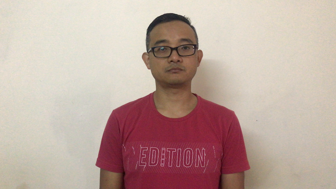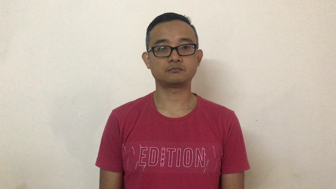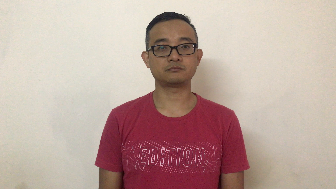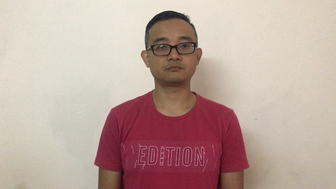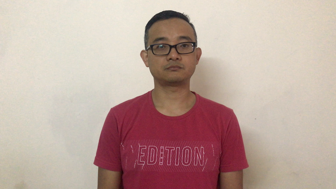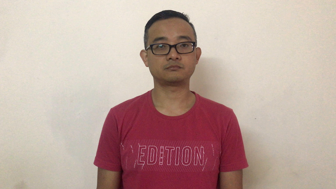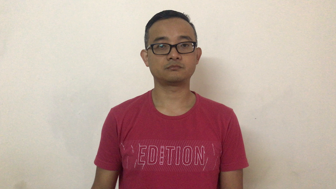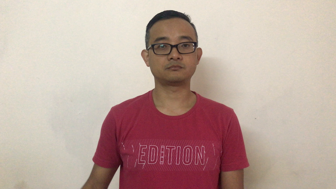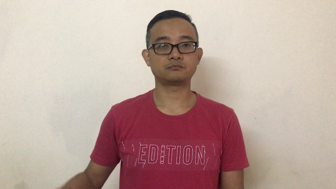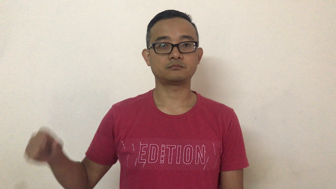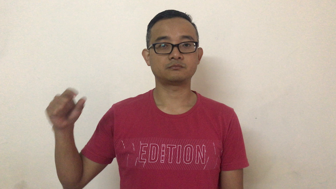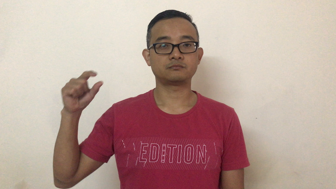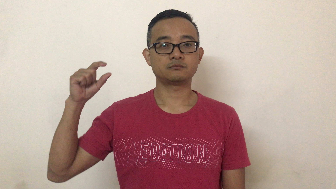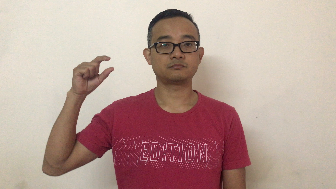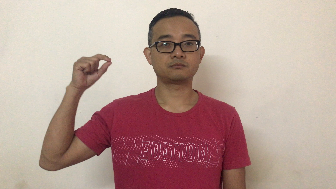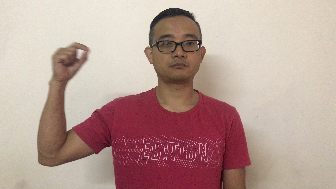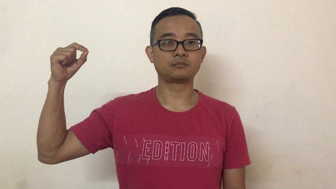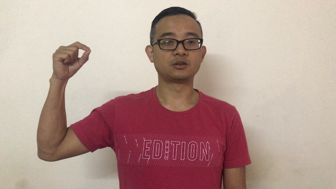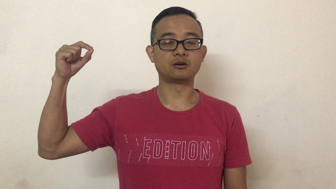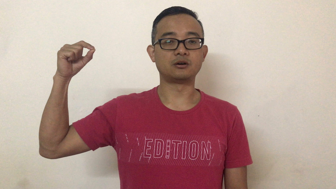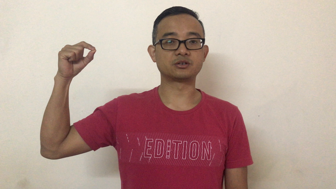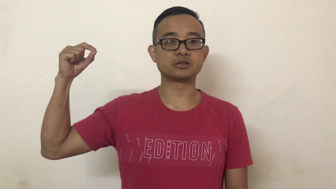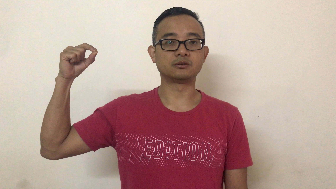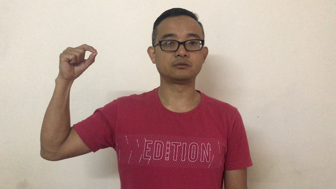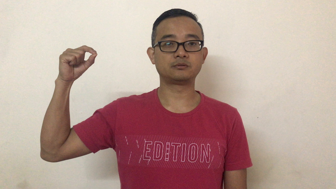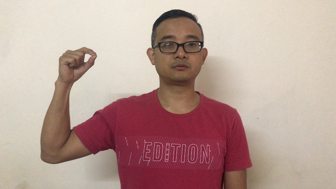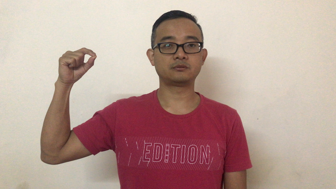क्ष